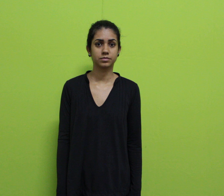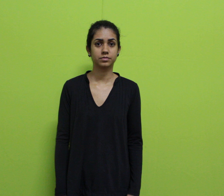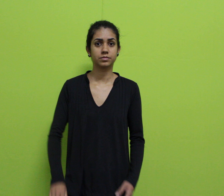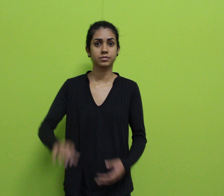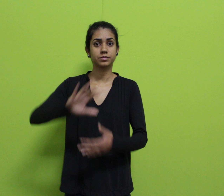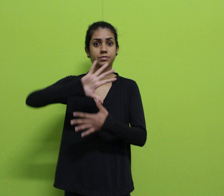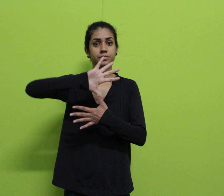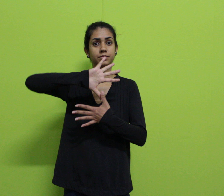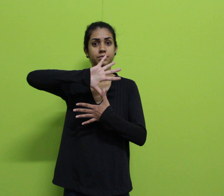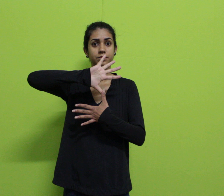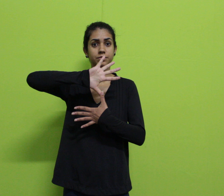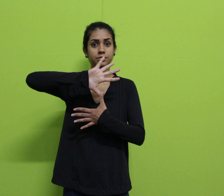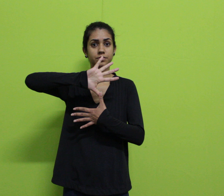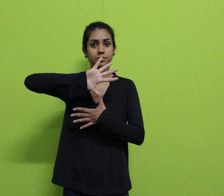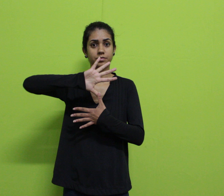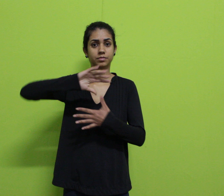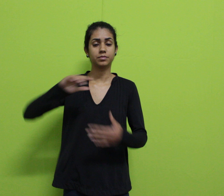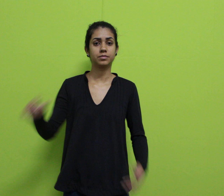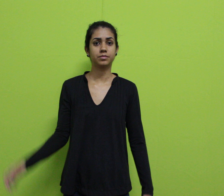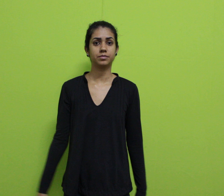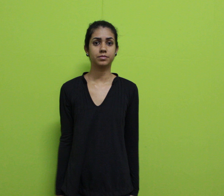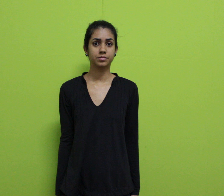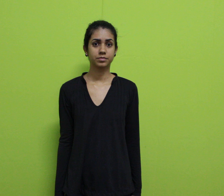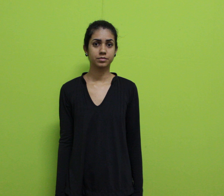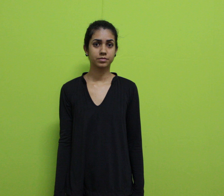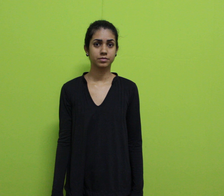América